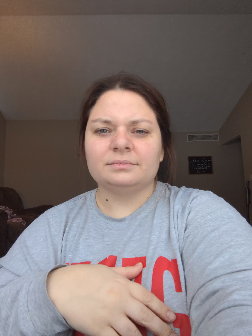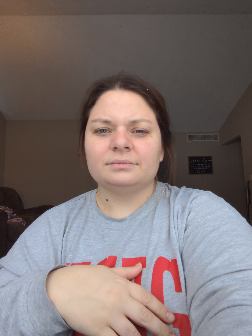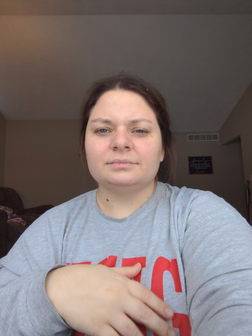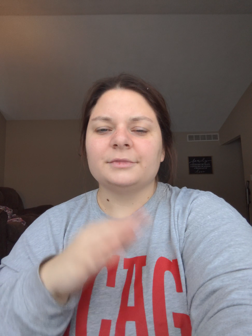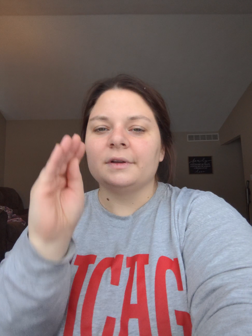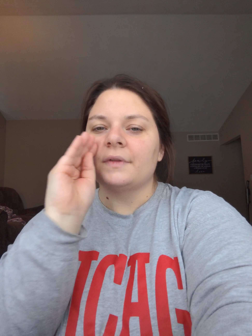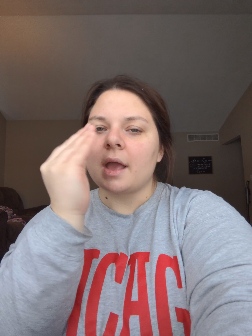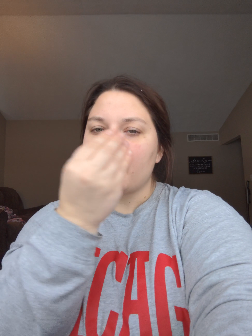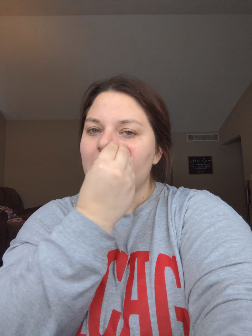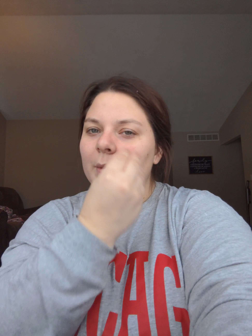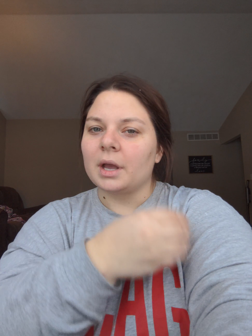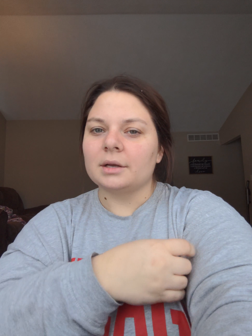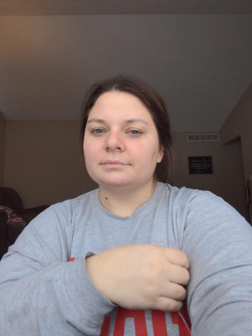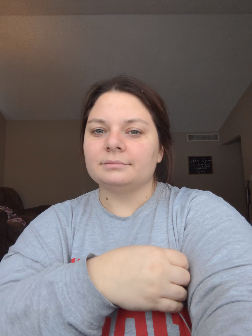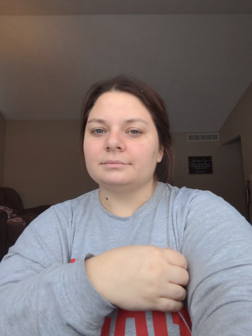flower